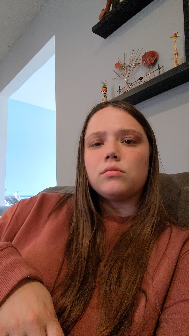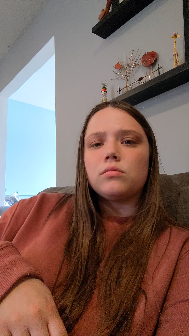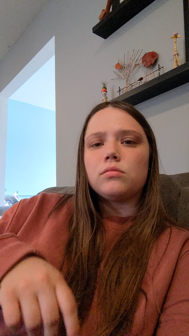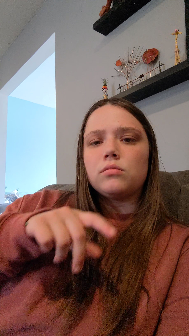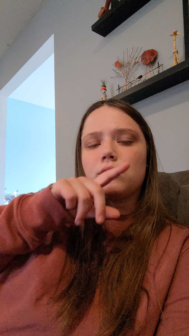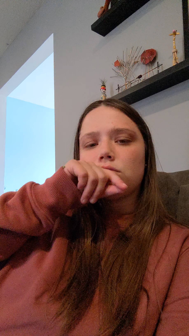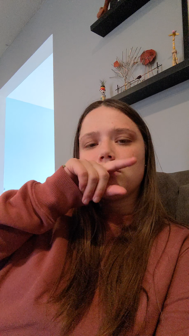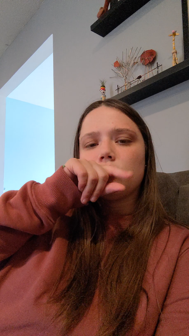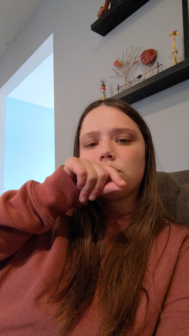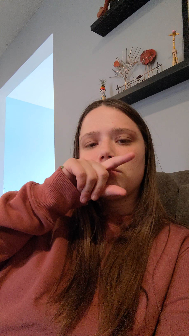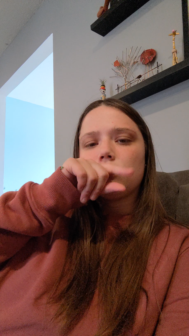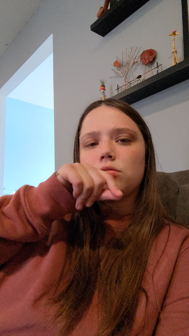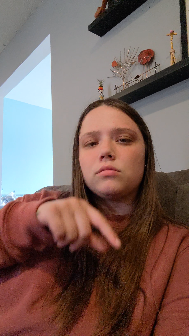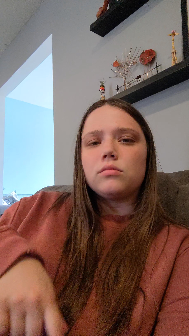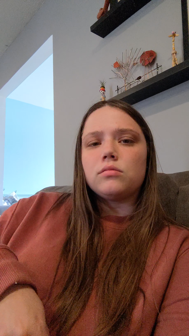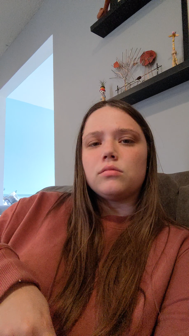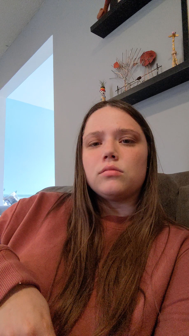chicken